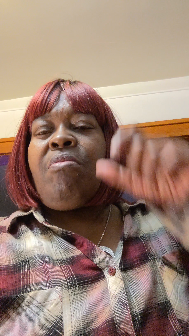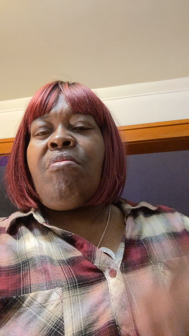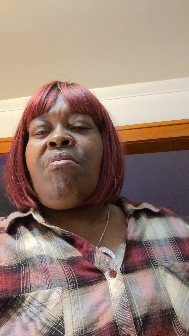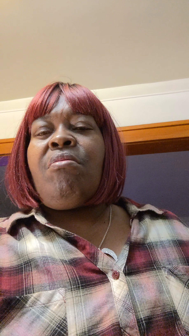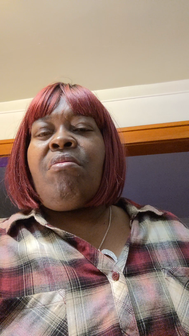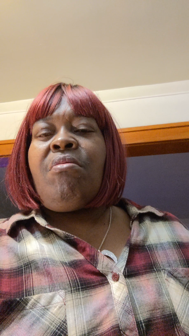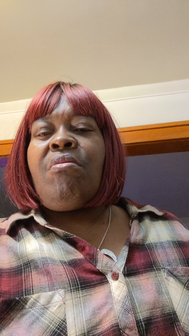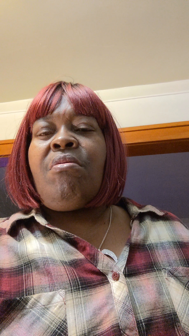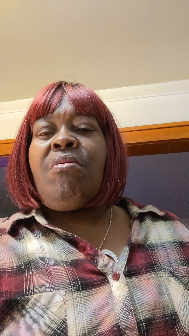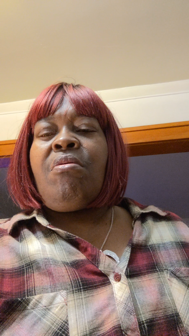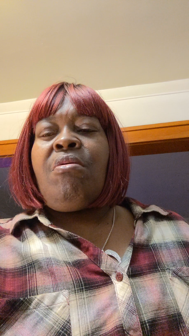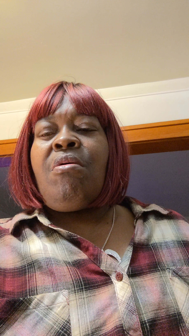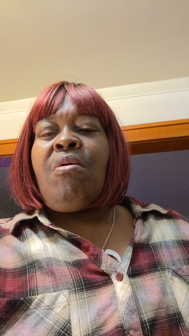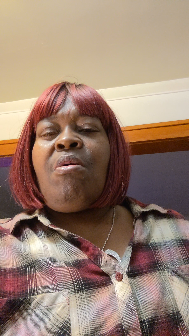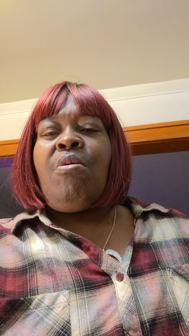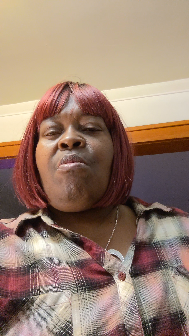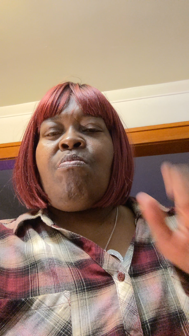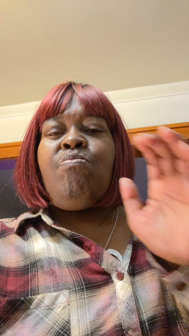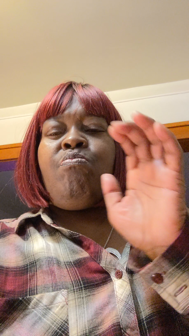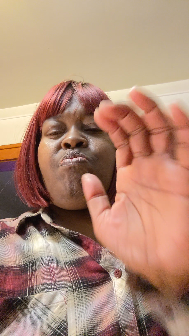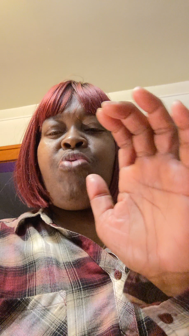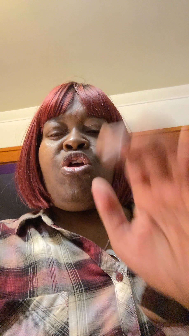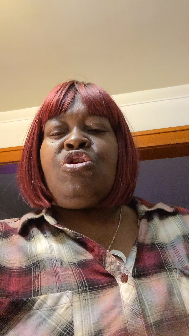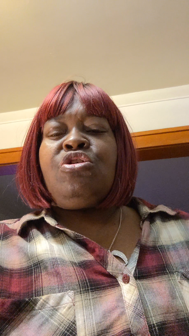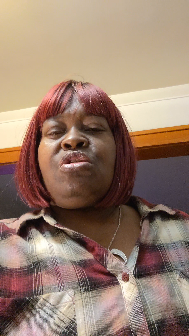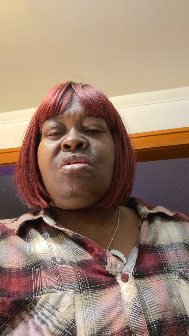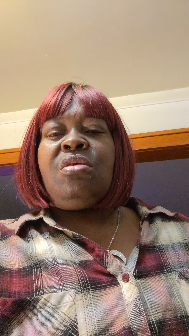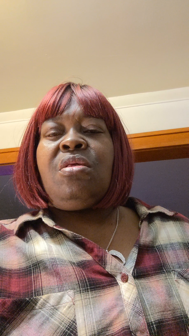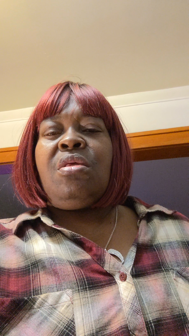push